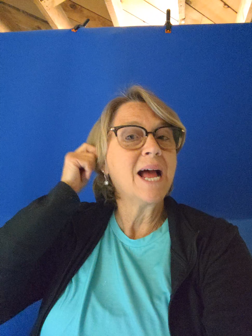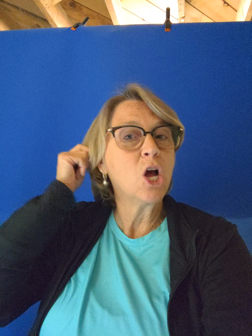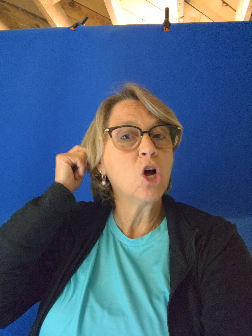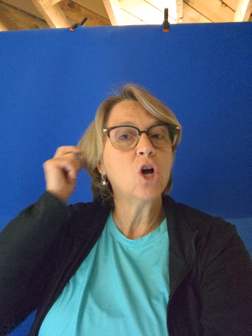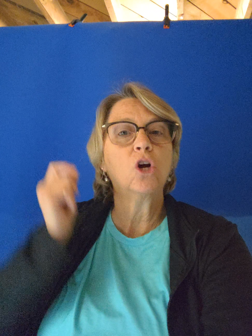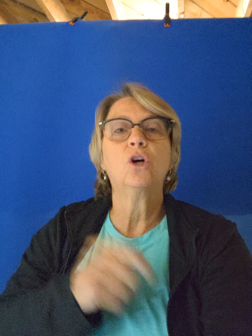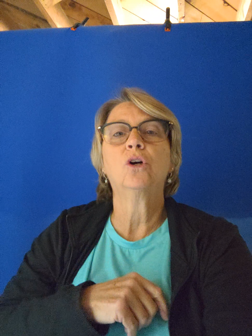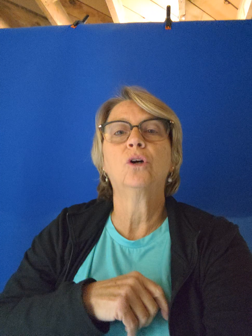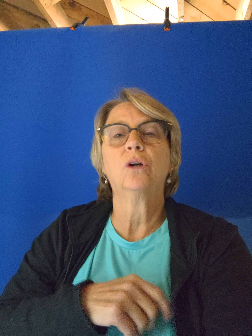hair